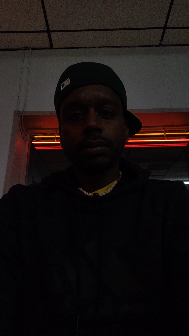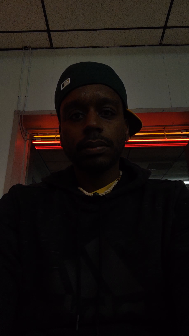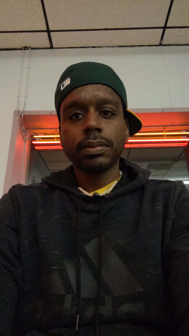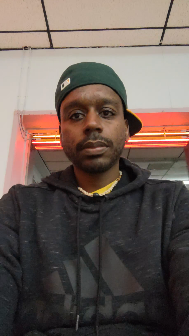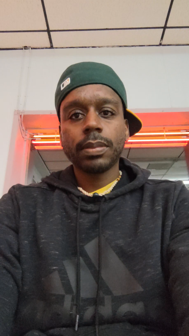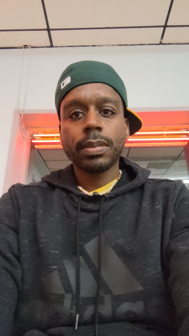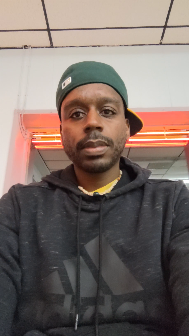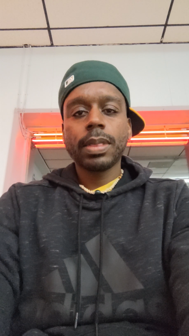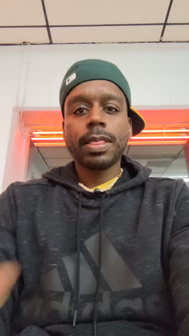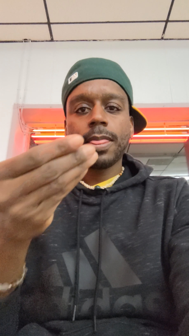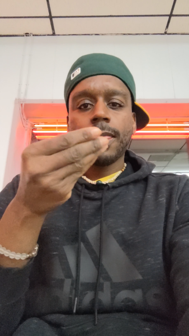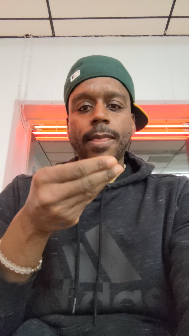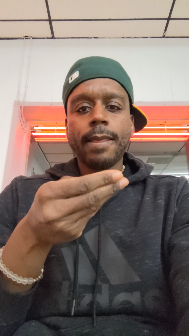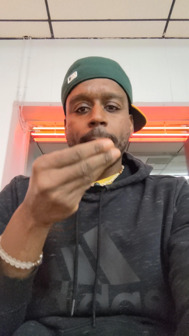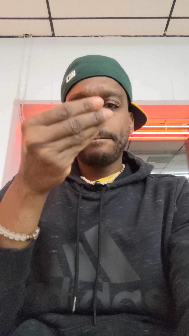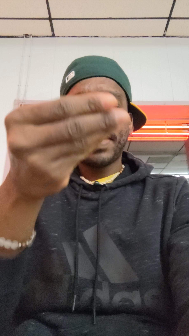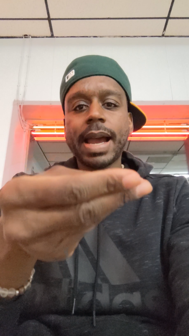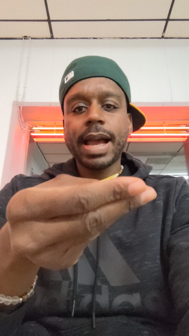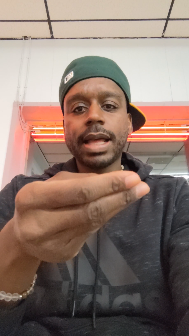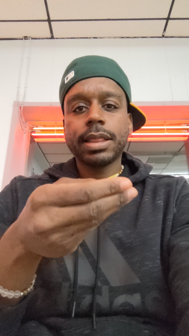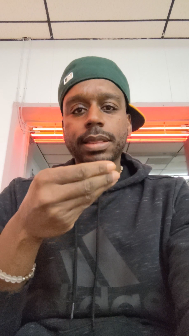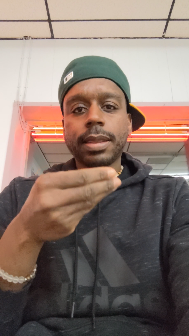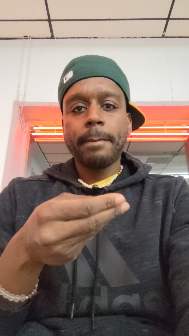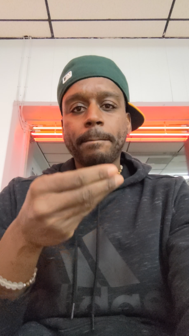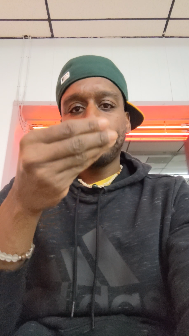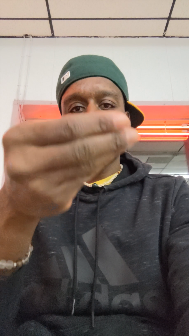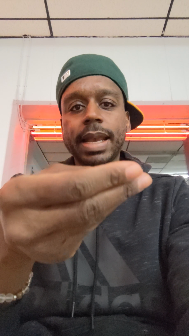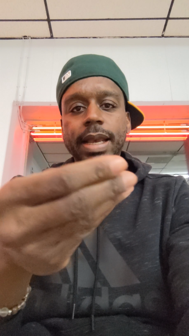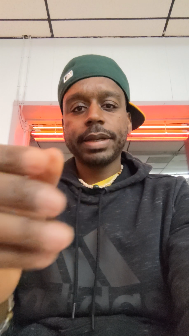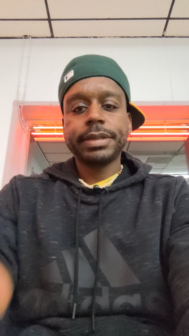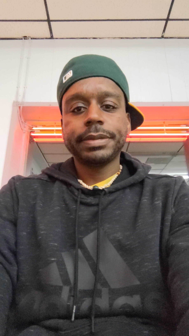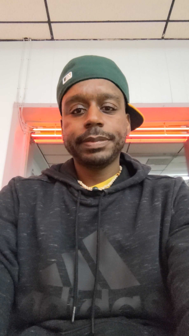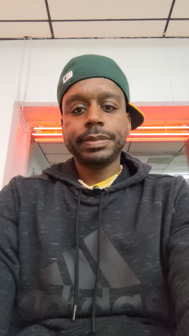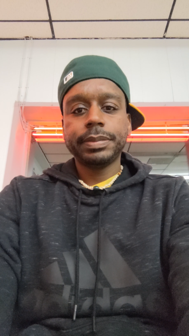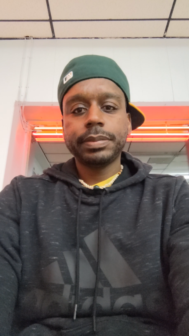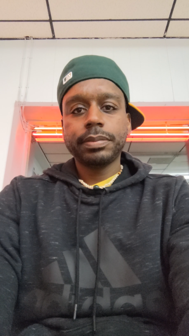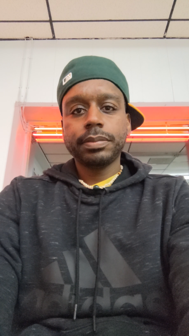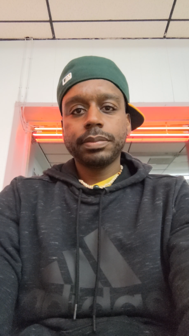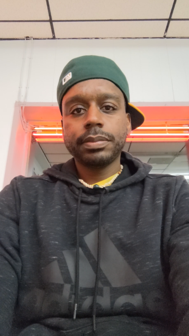buy